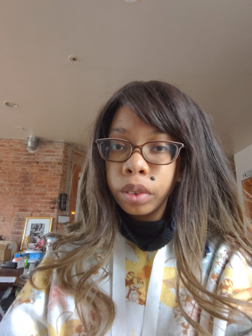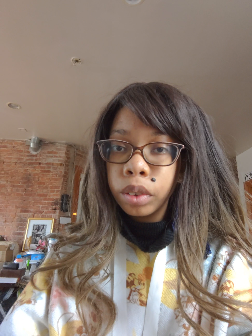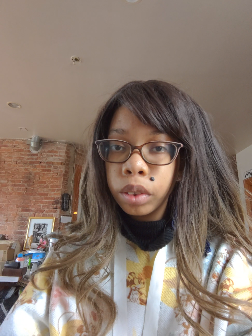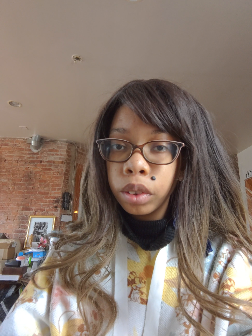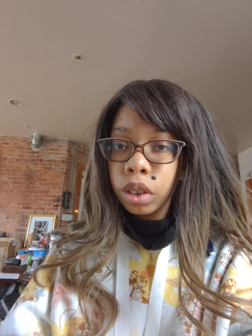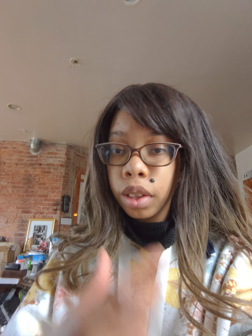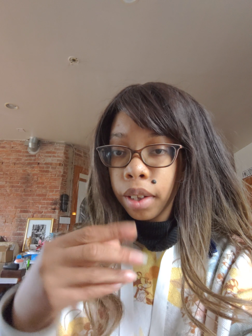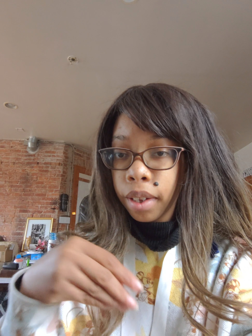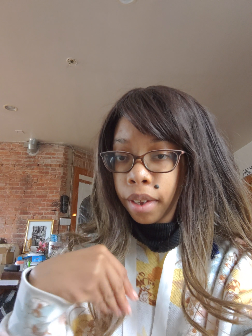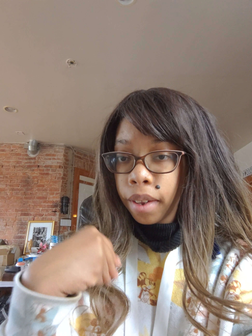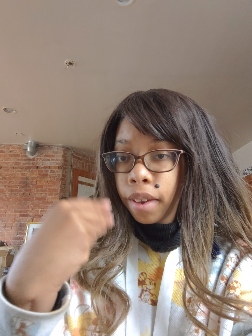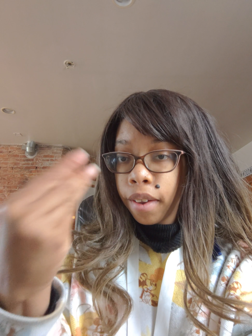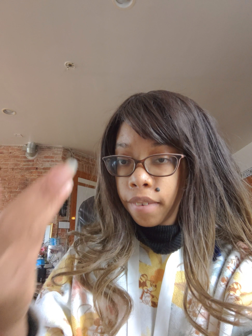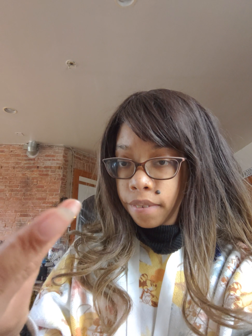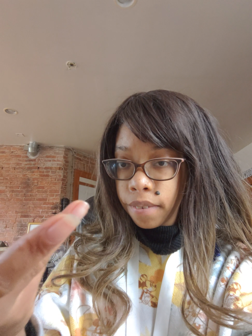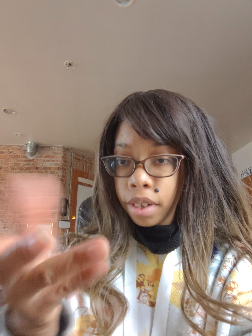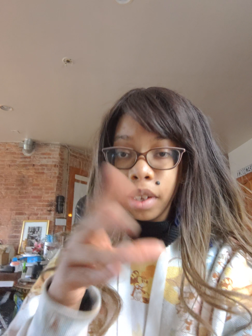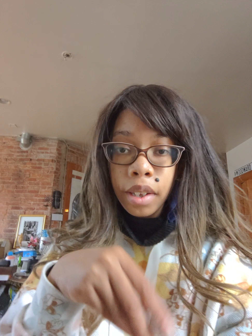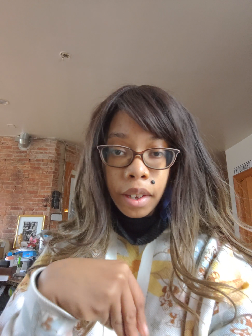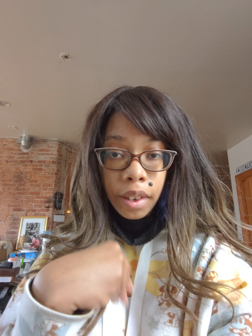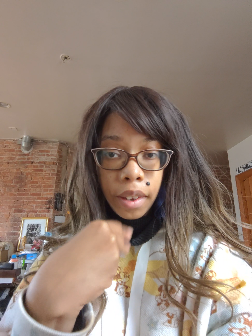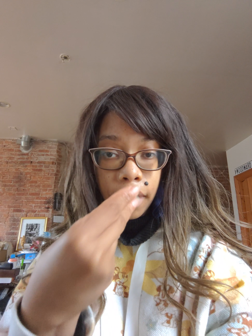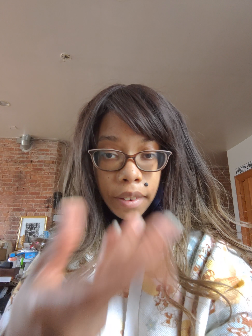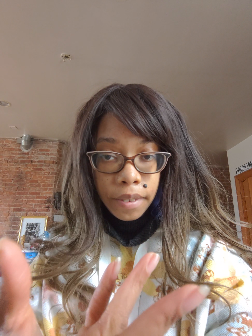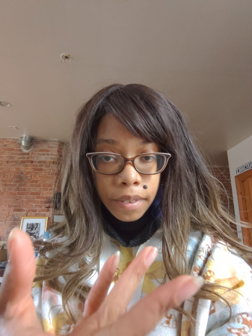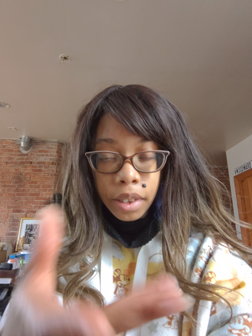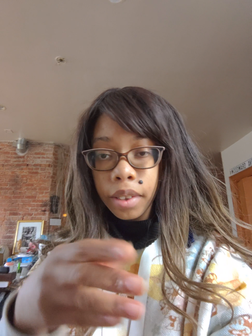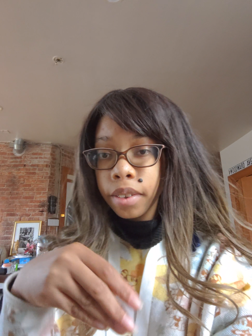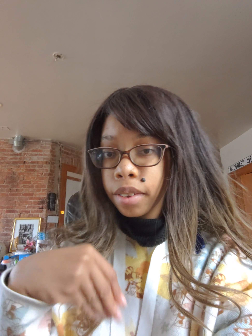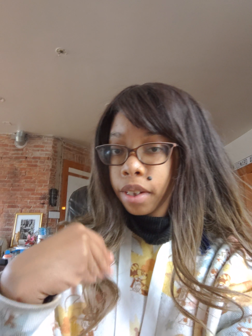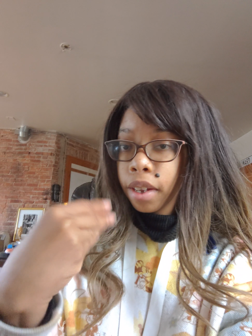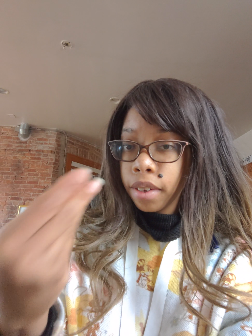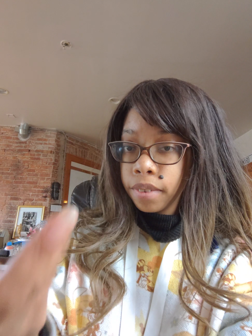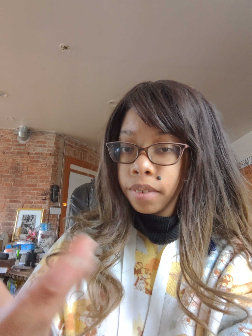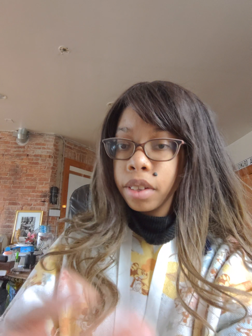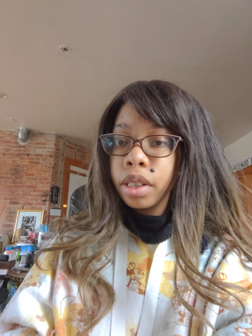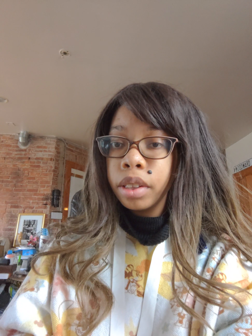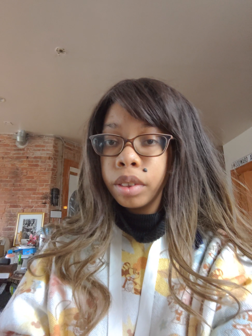give